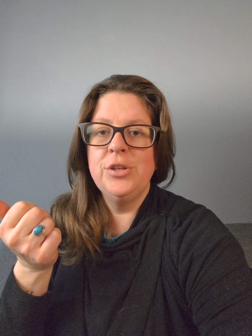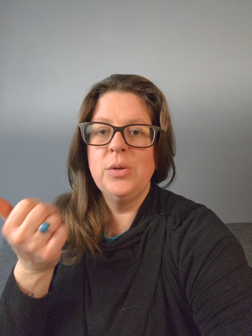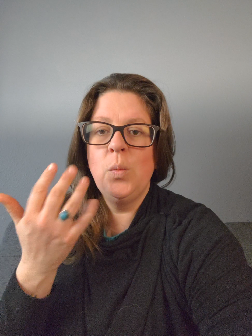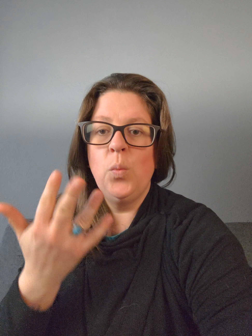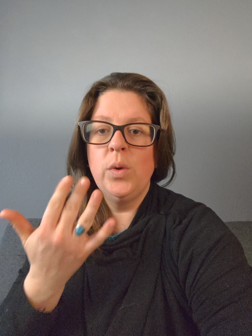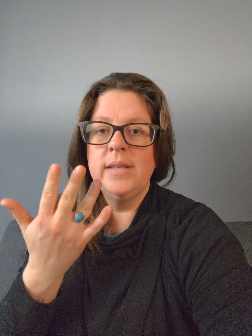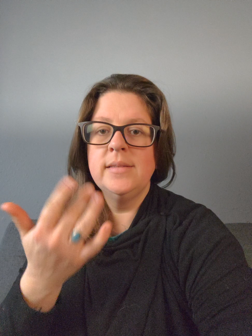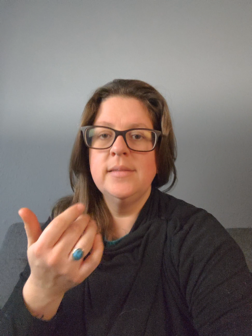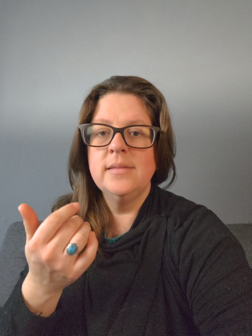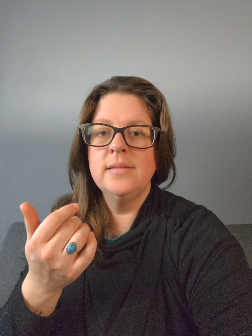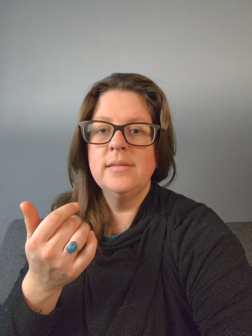wait